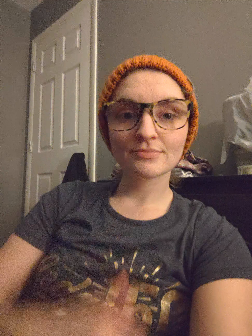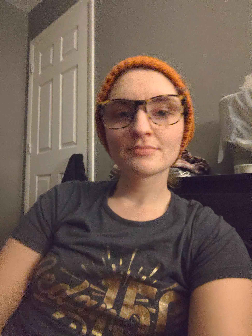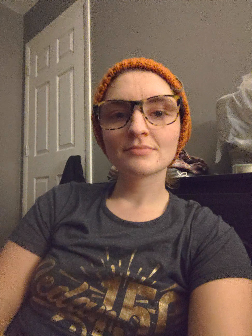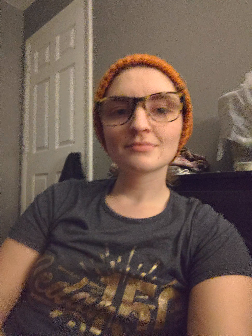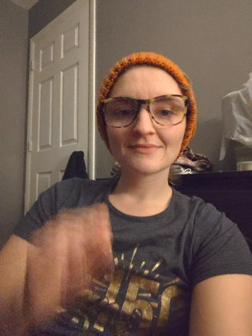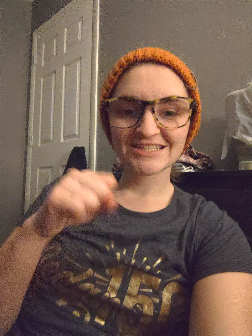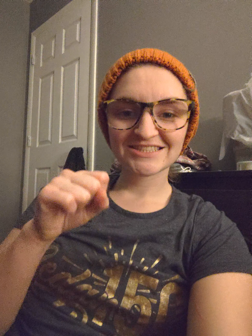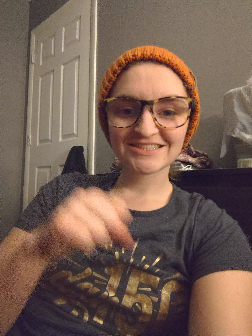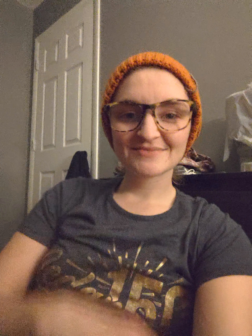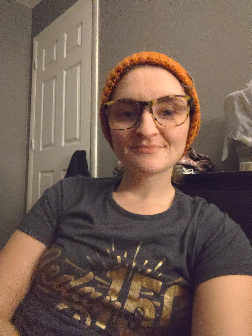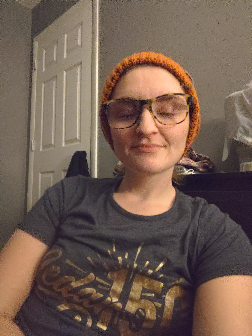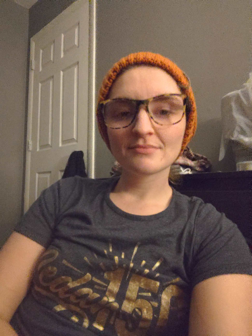yes